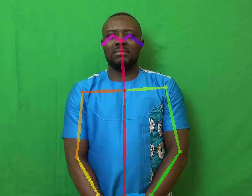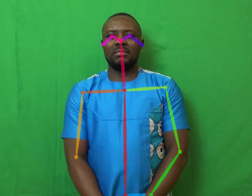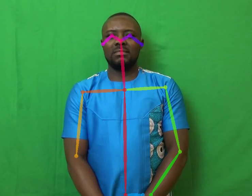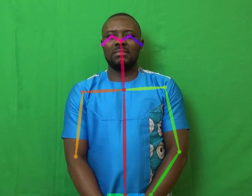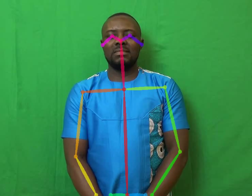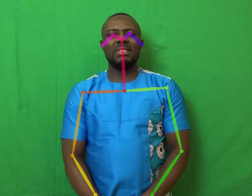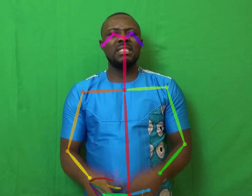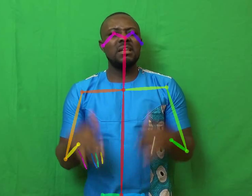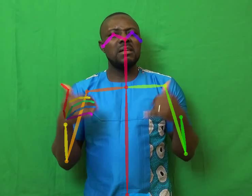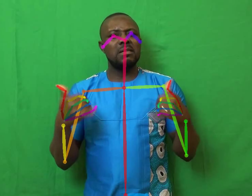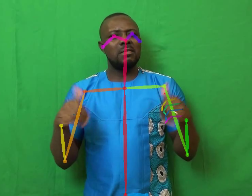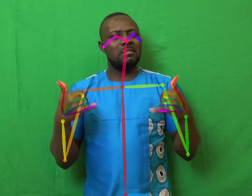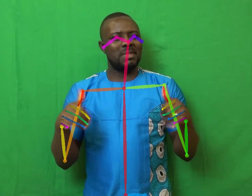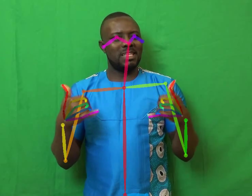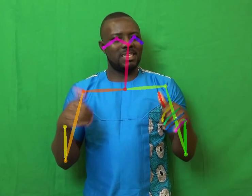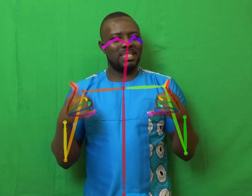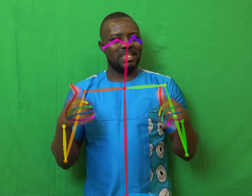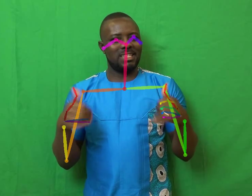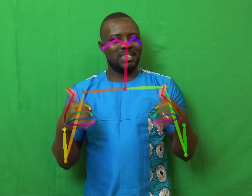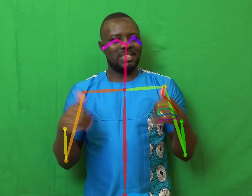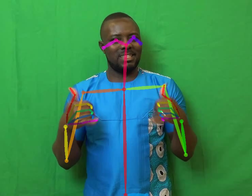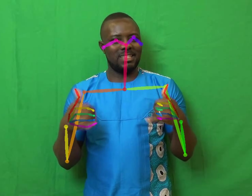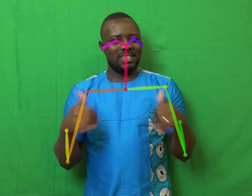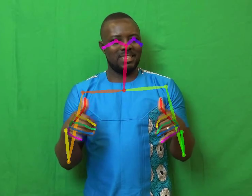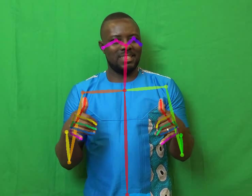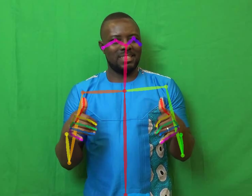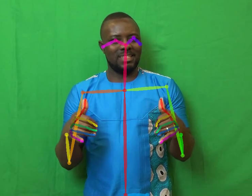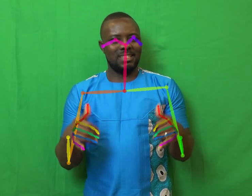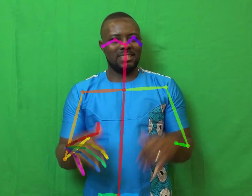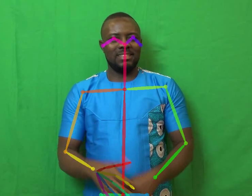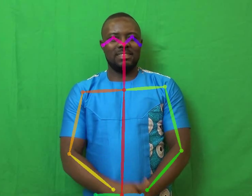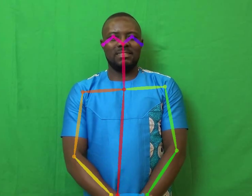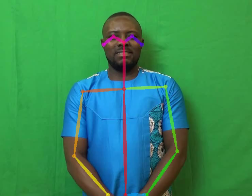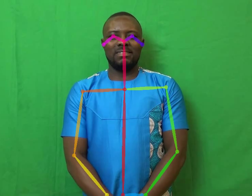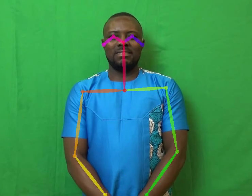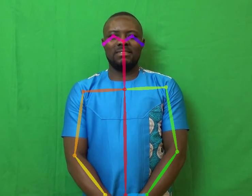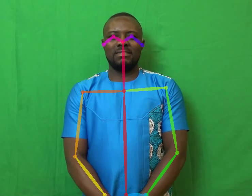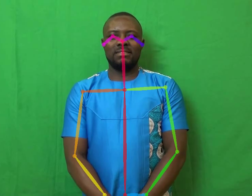play